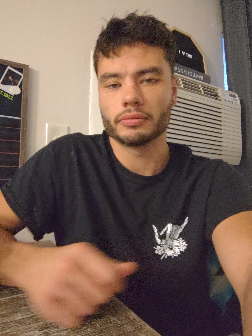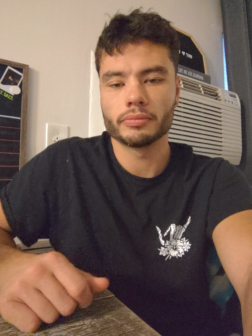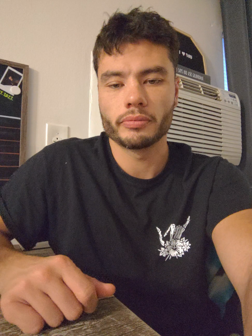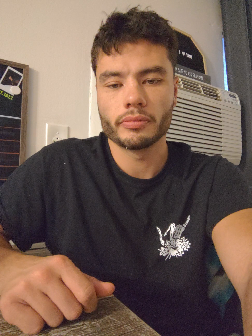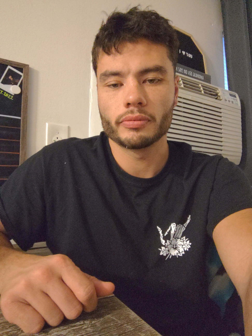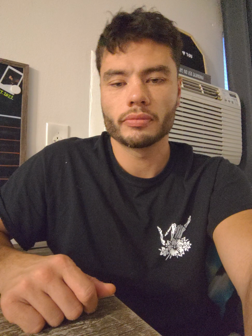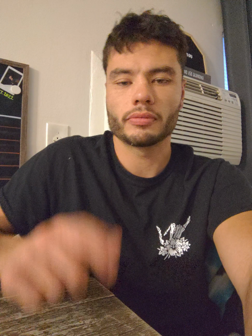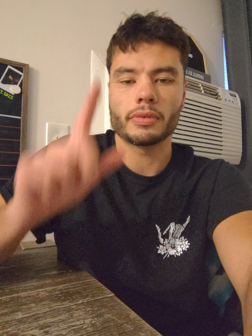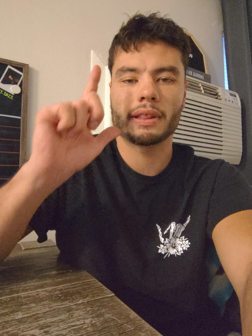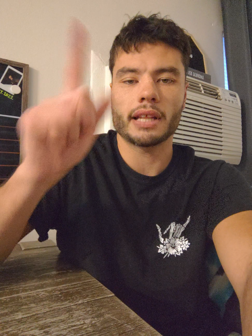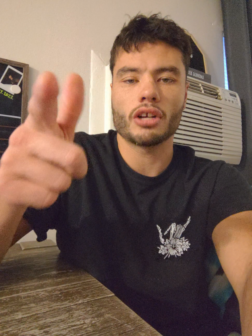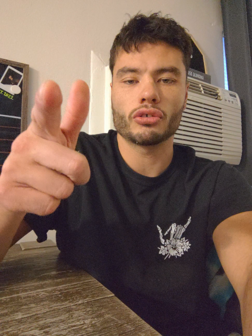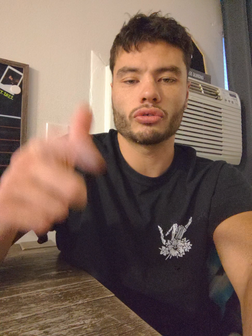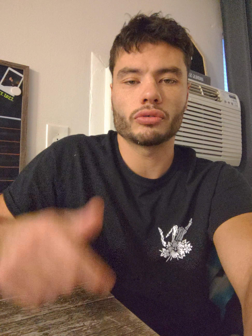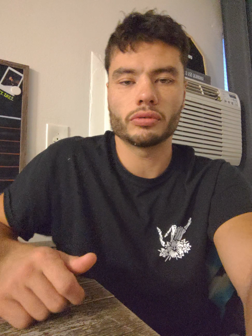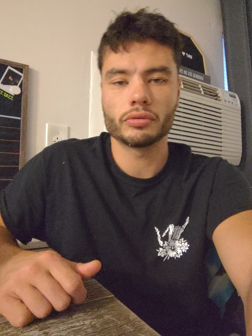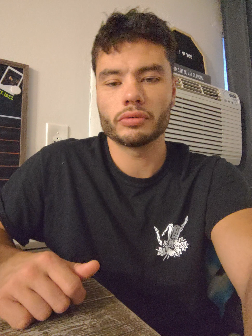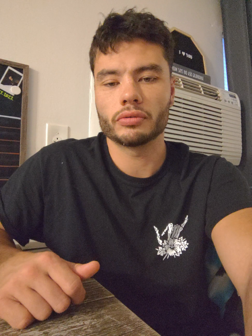later